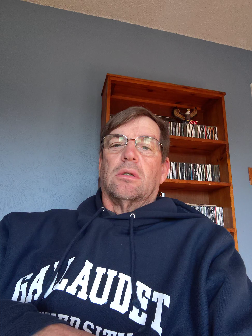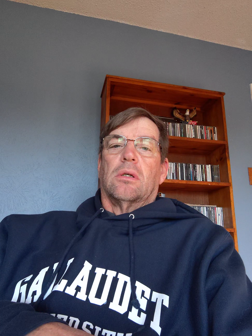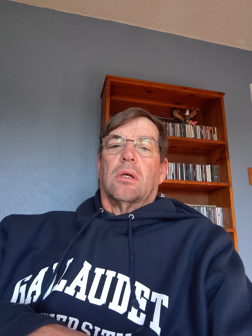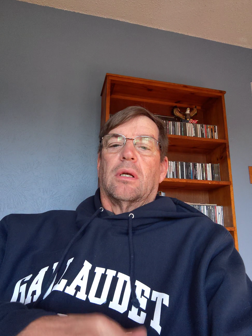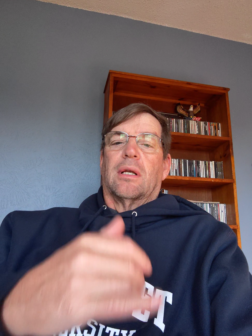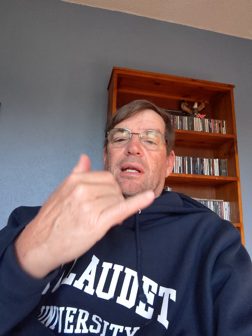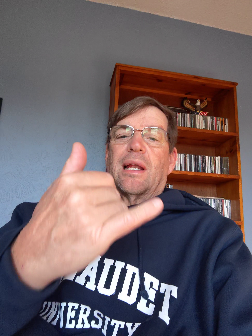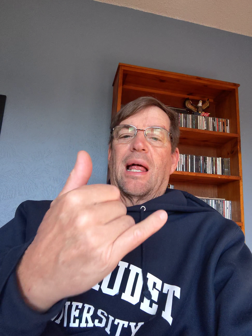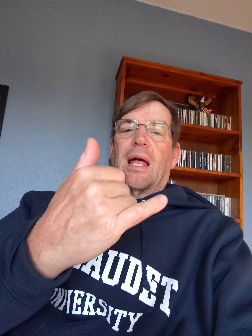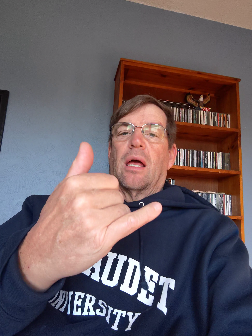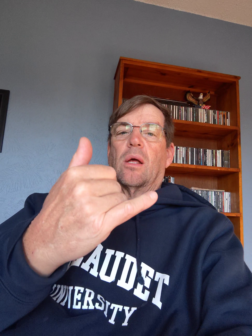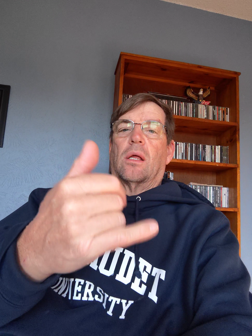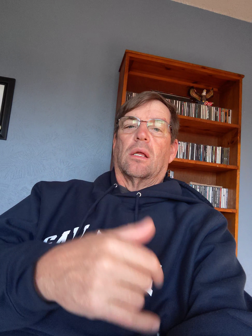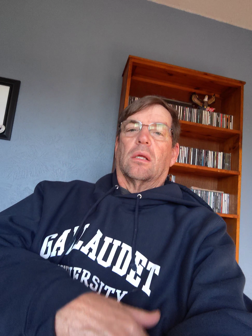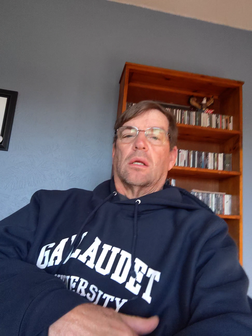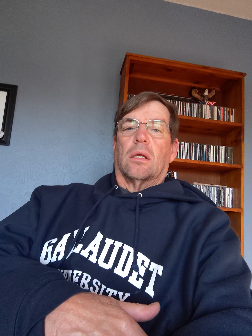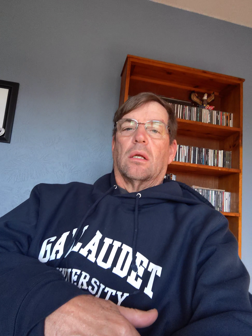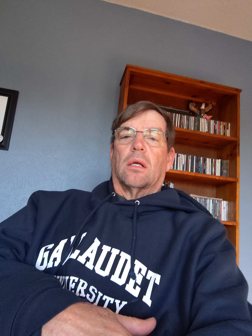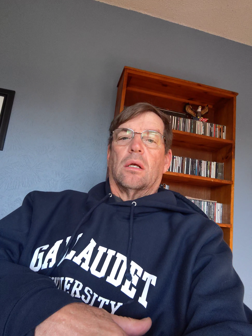now